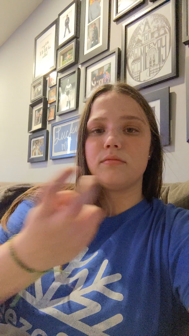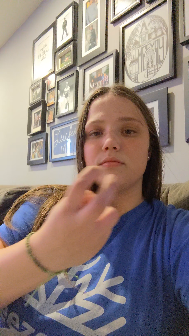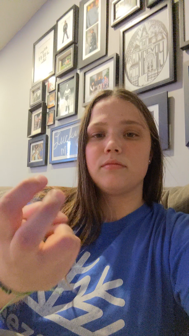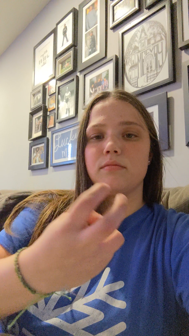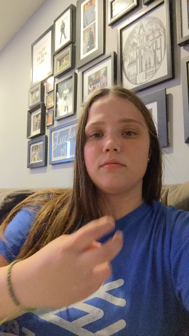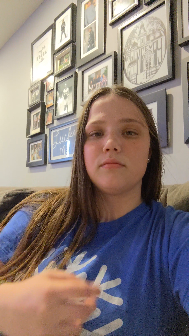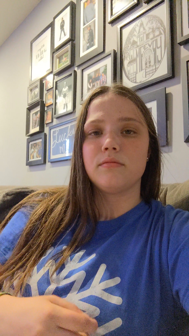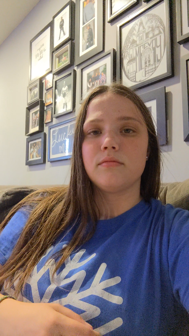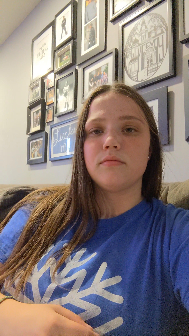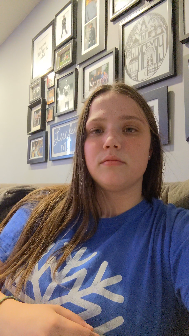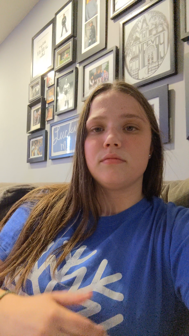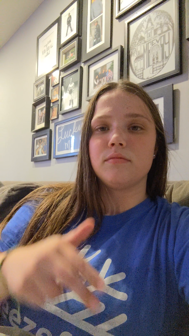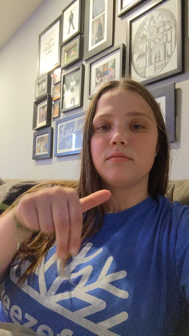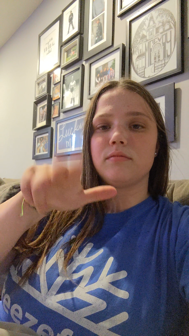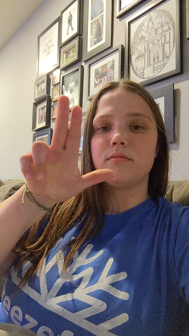lick